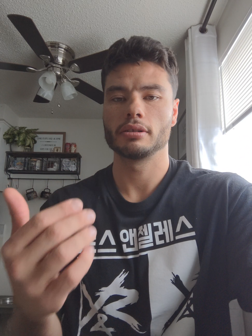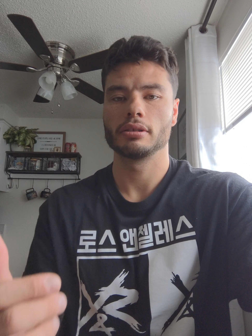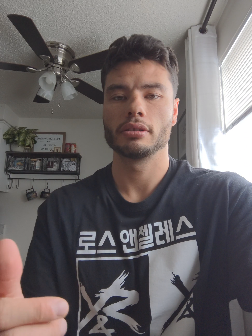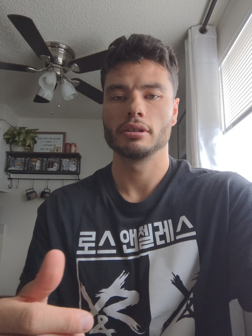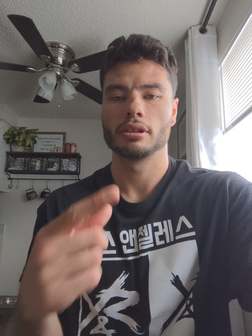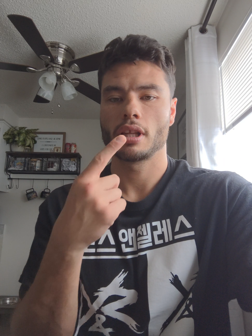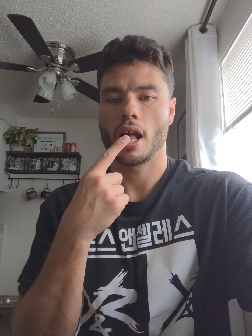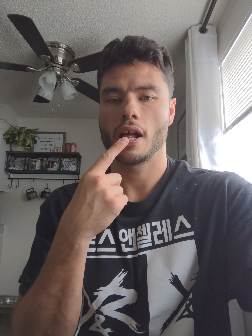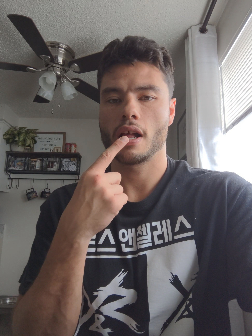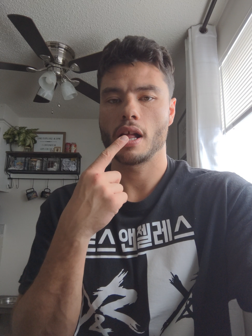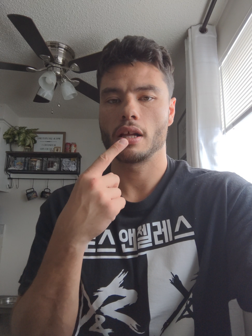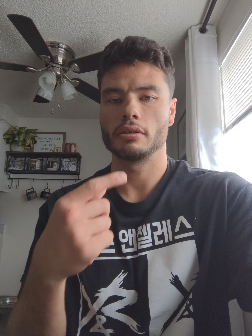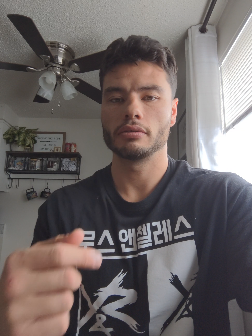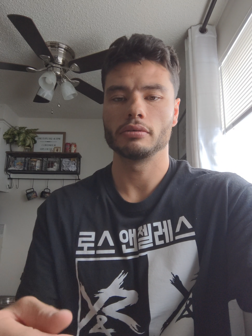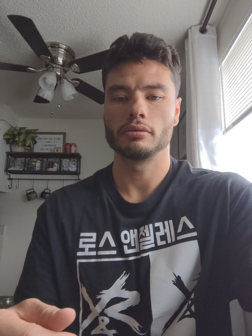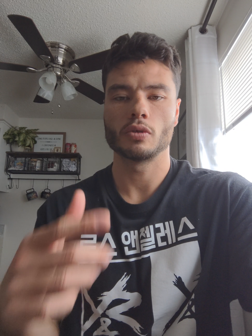tongue